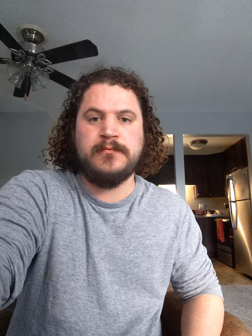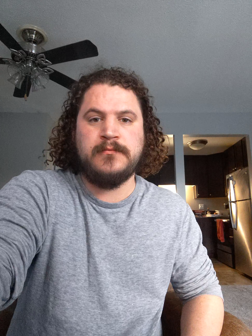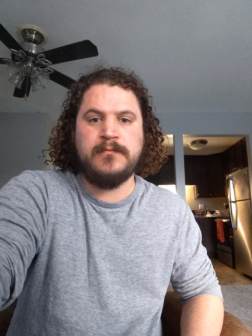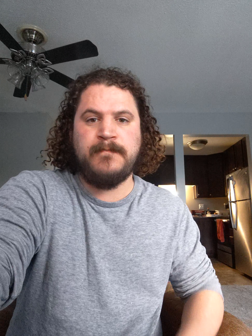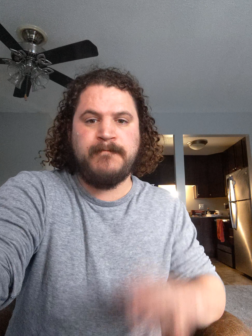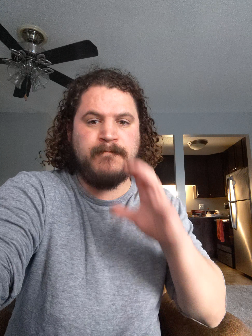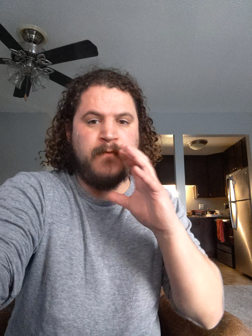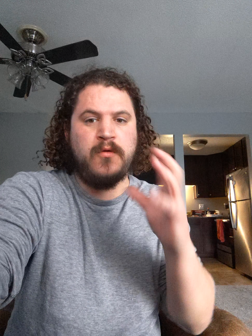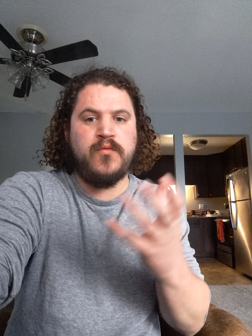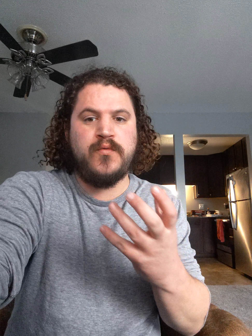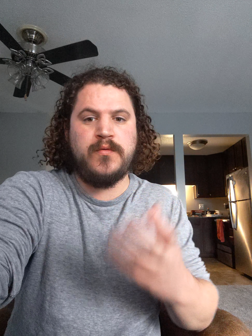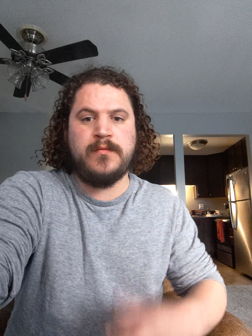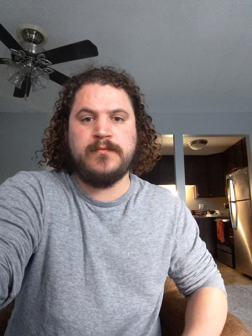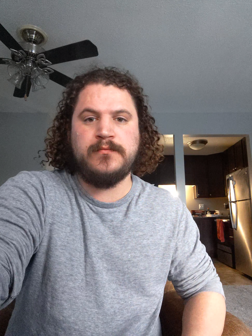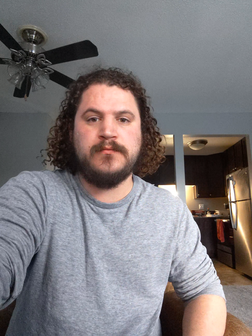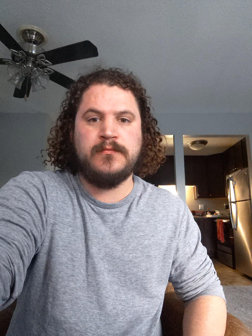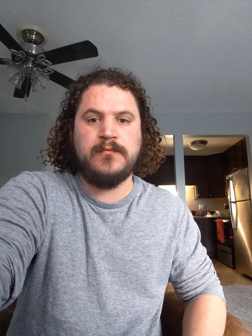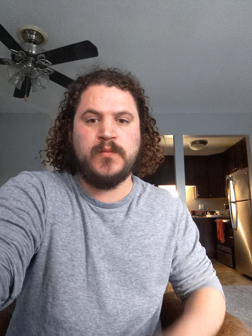balloon